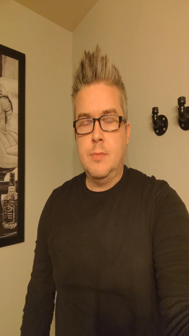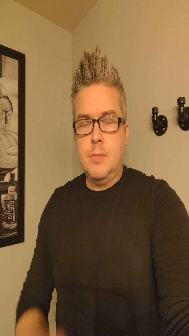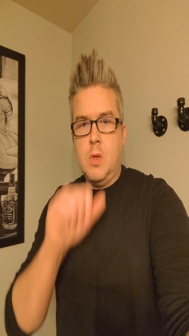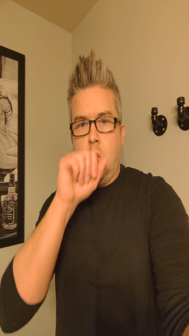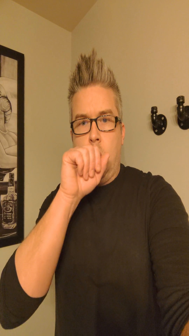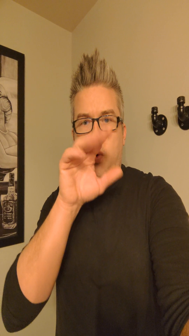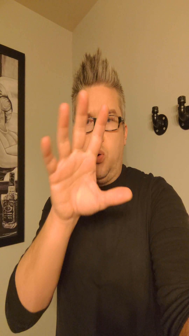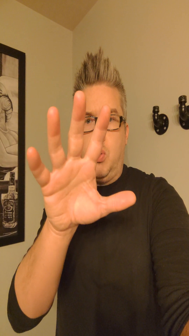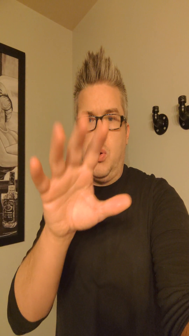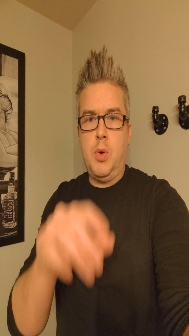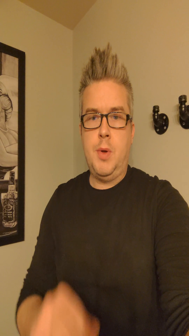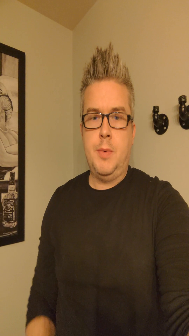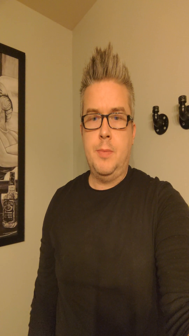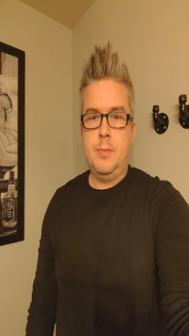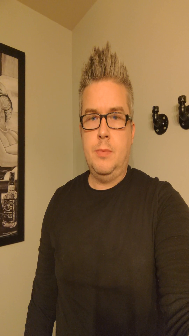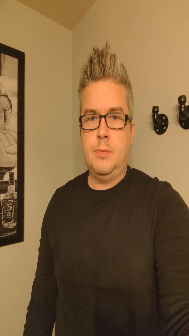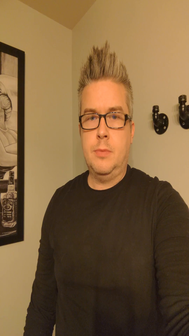blow